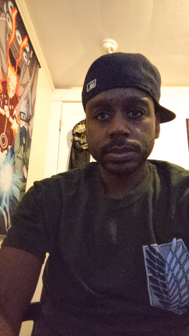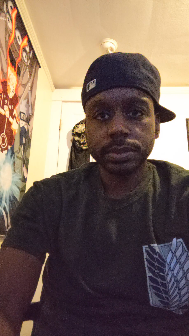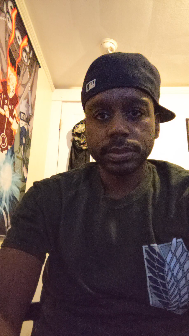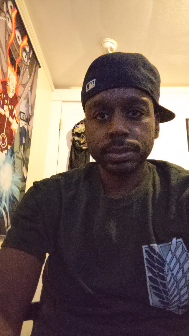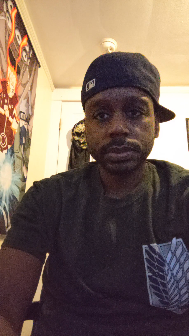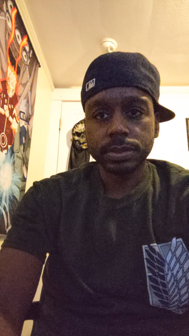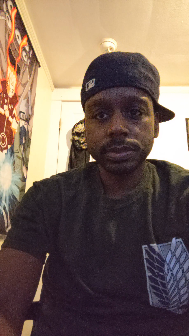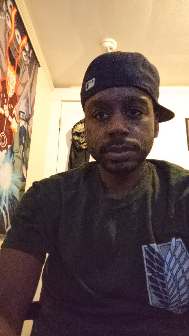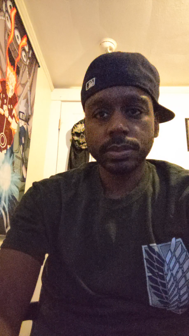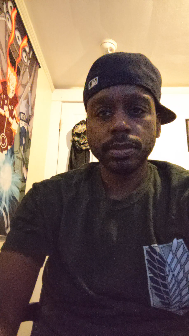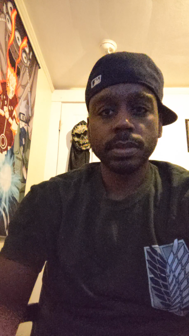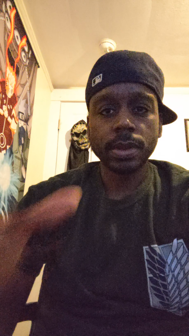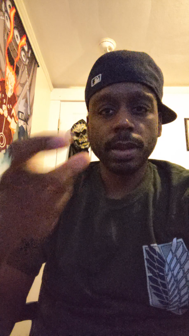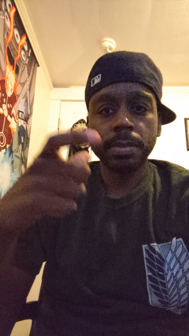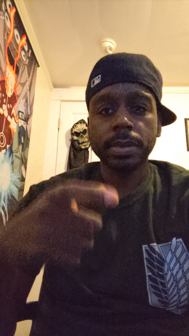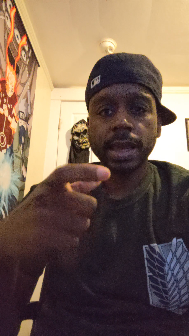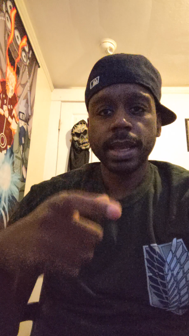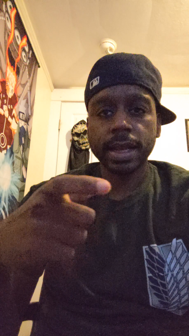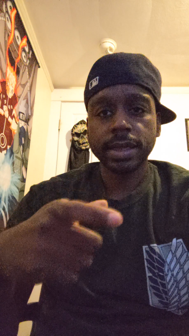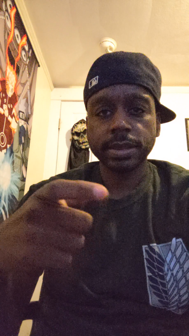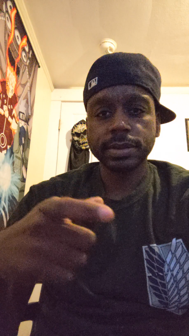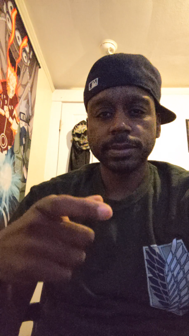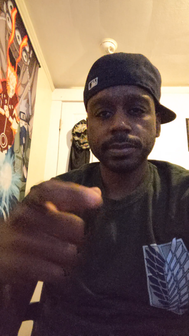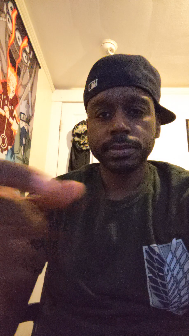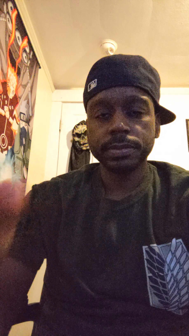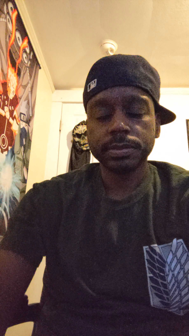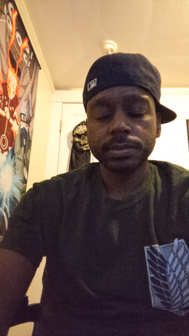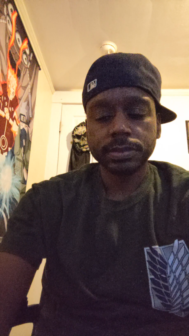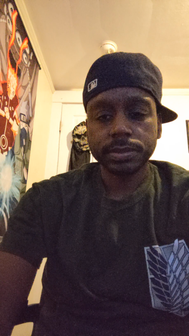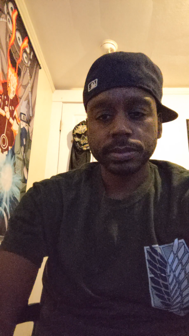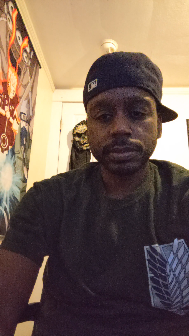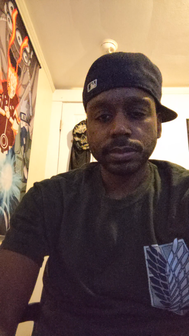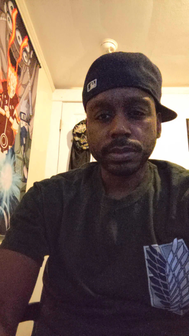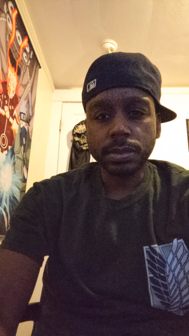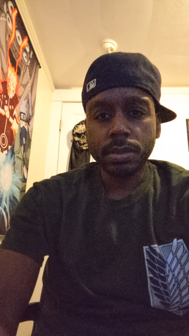plate